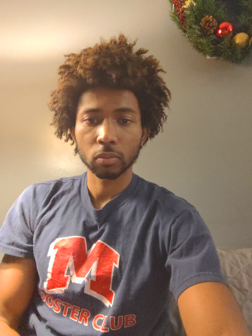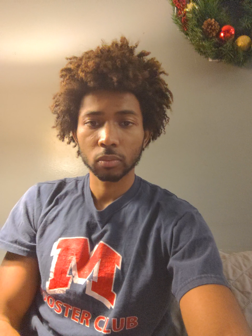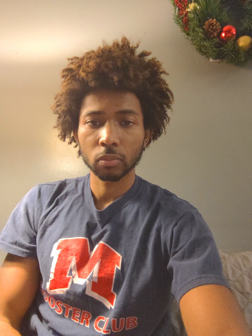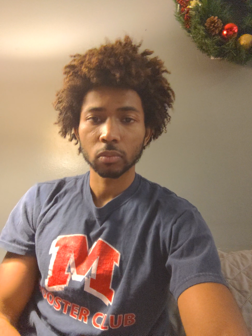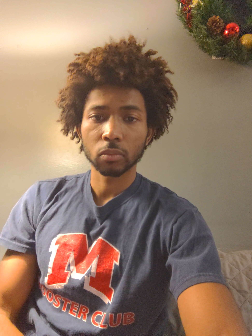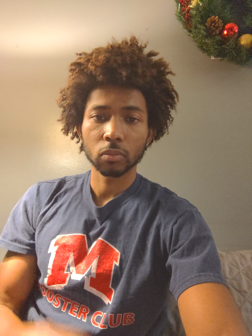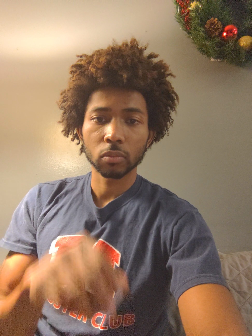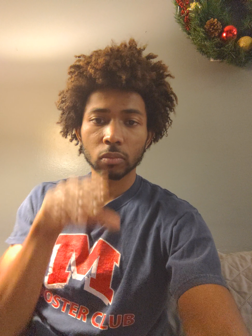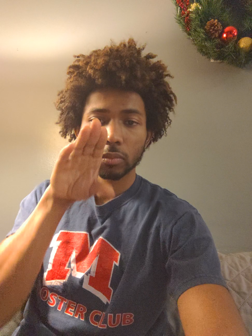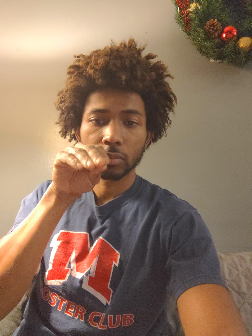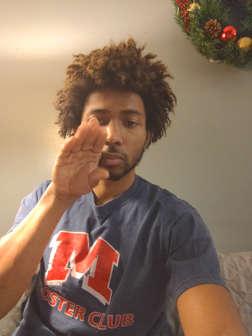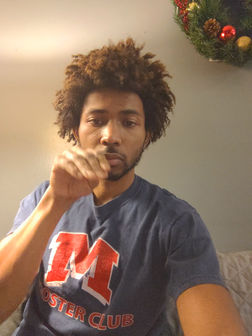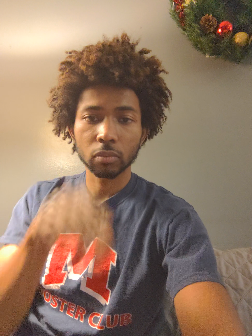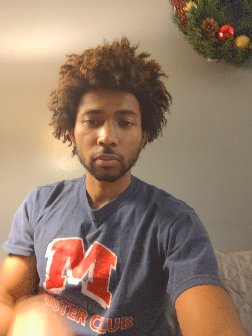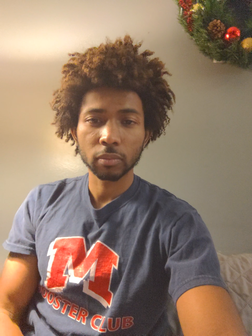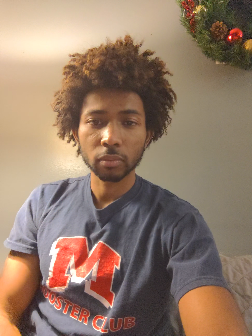goose